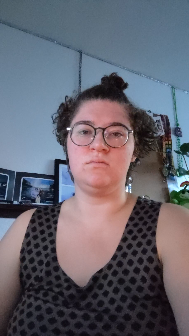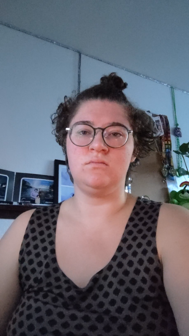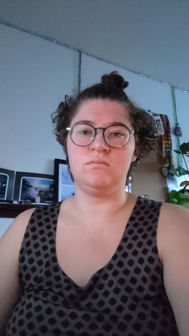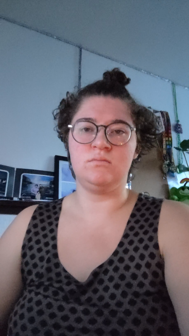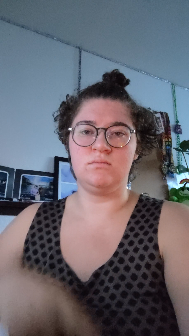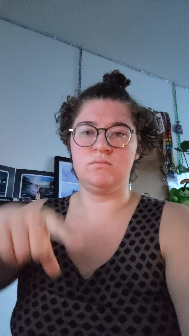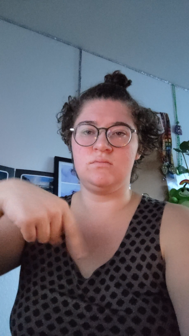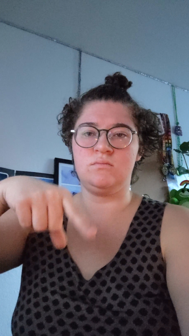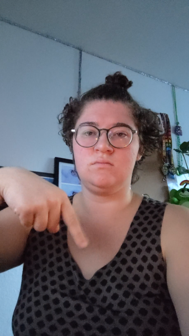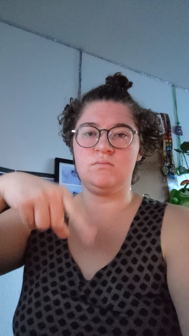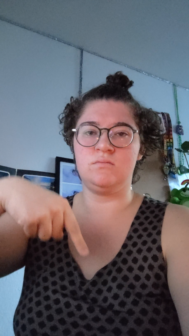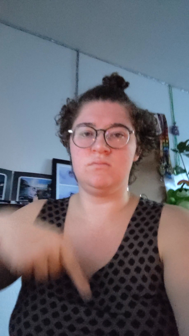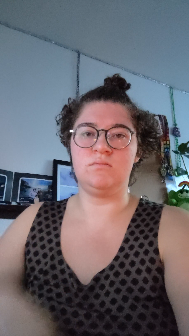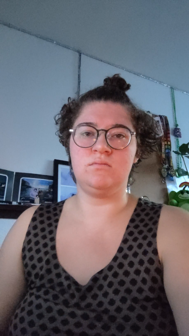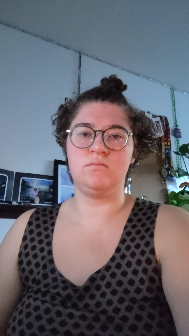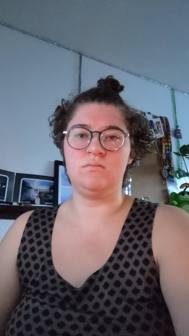flip-flop